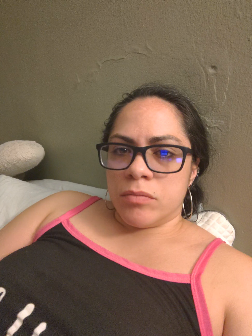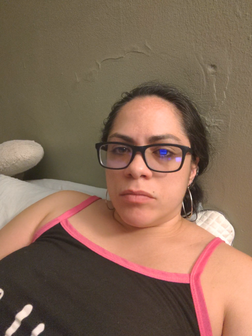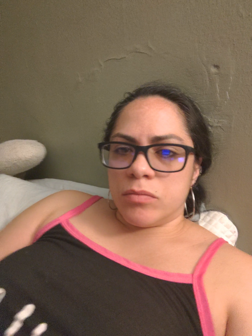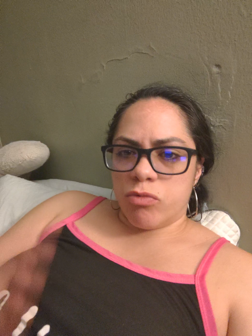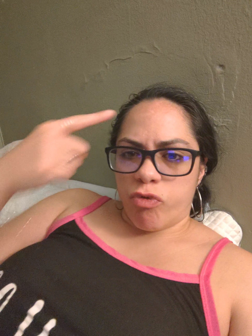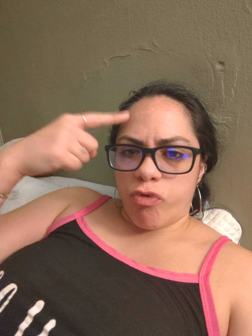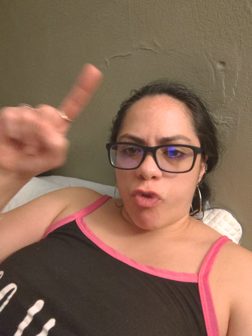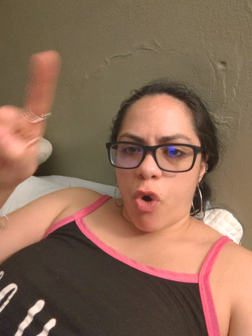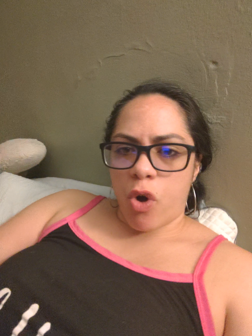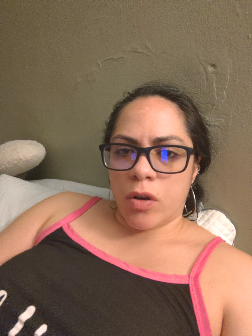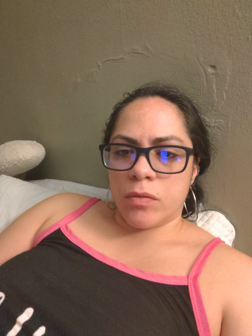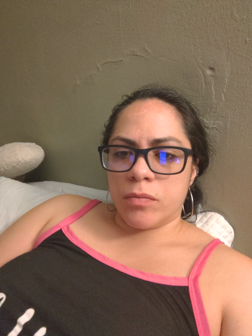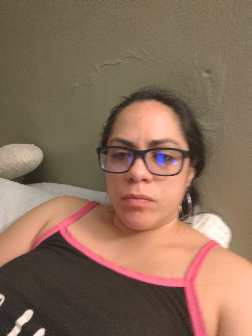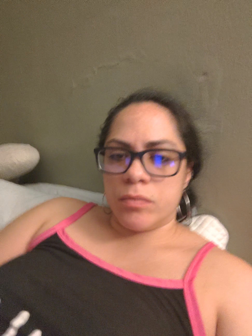for